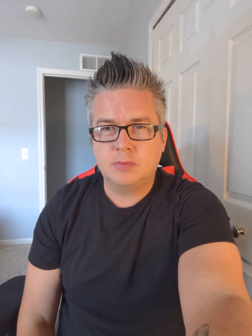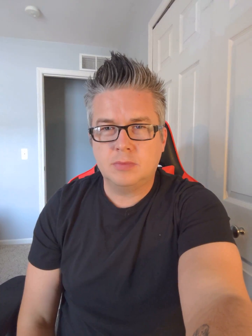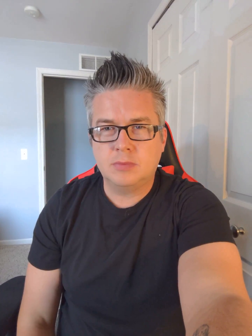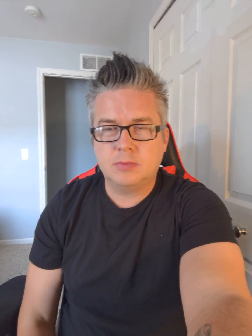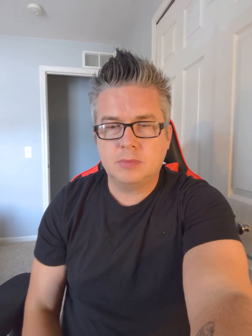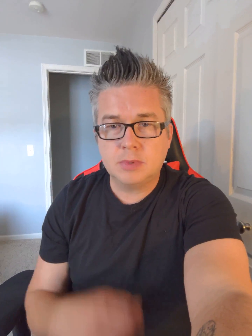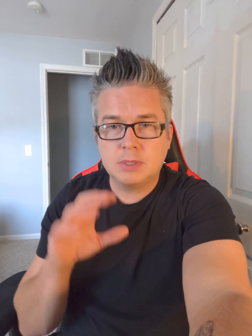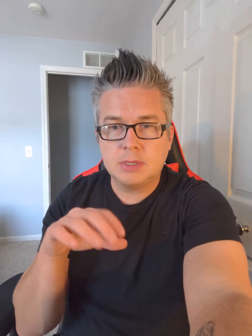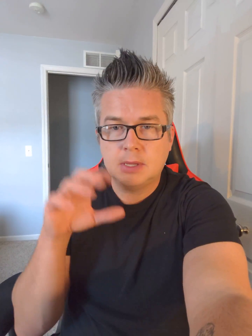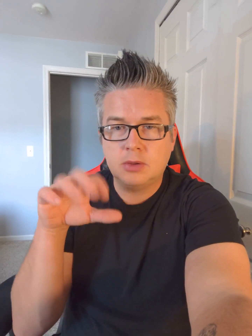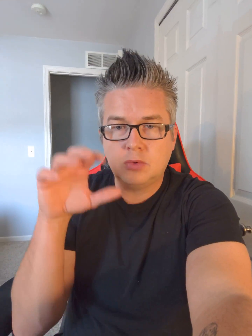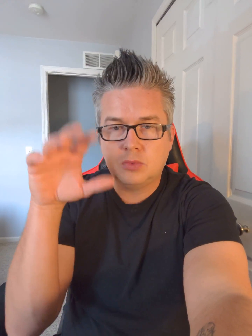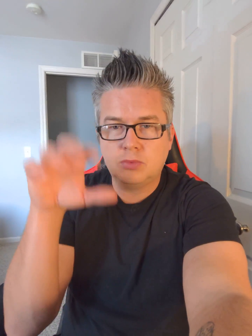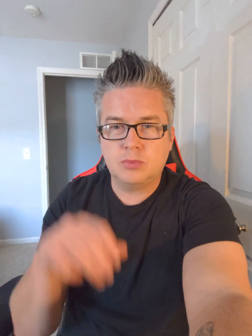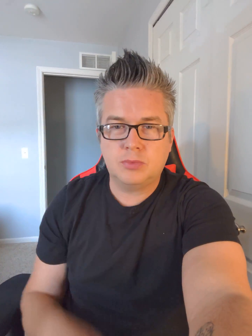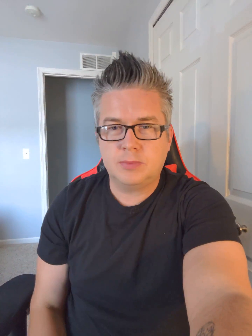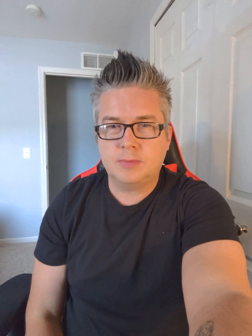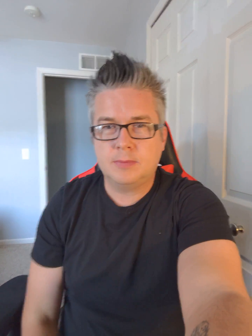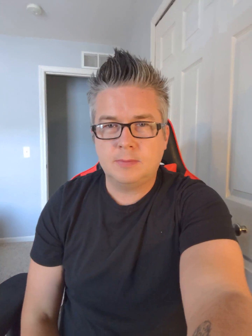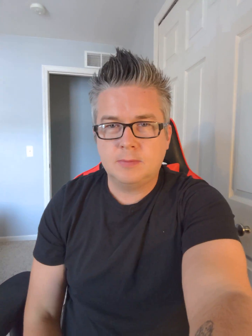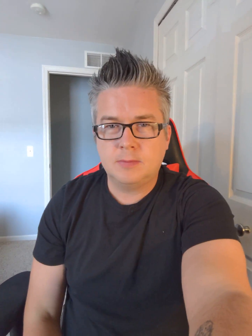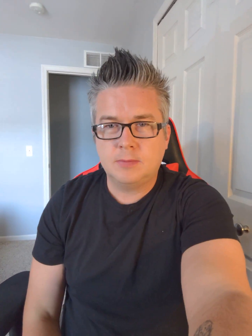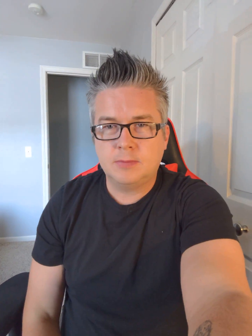climb